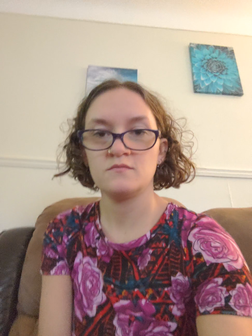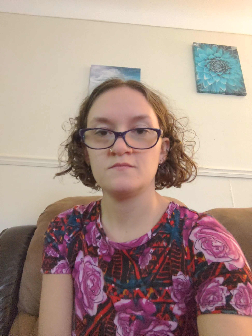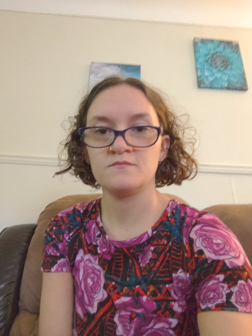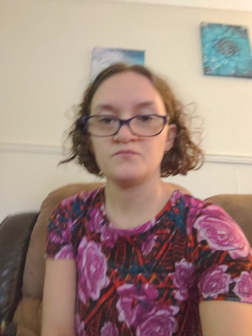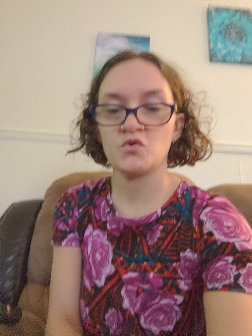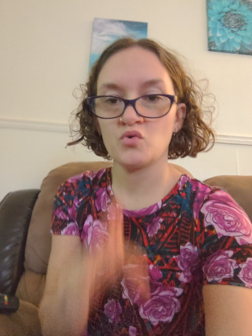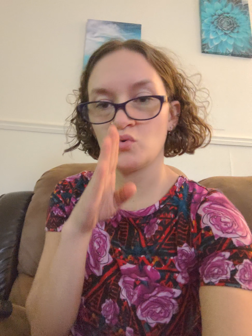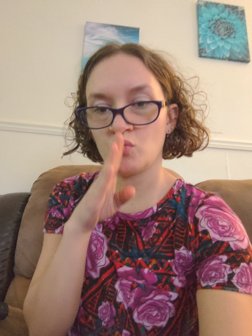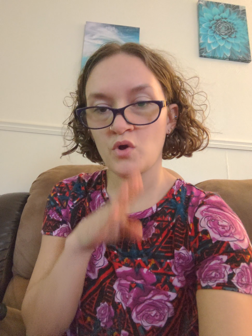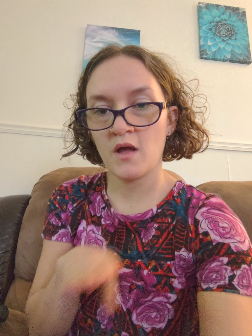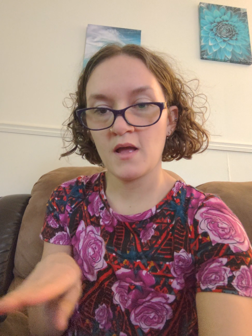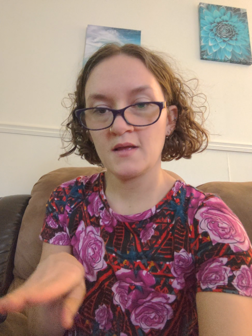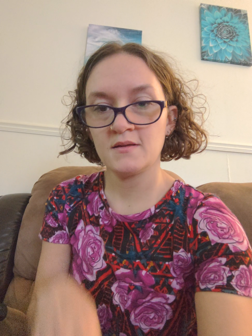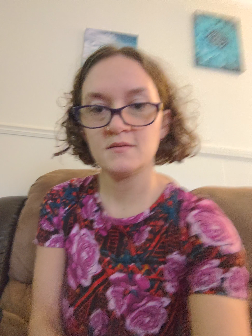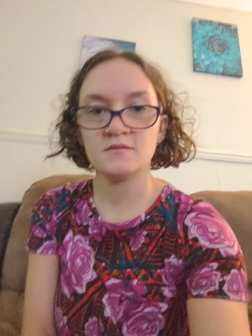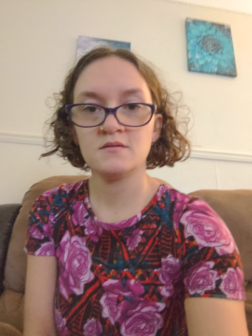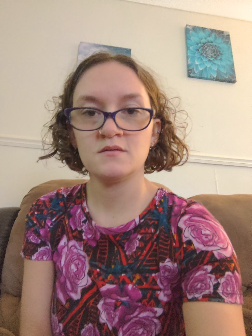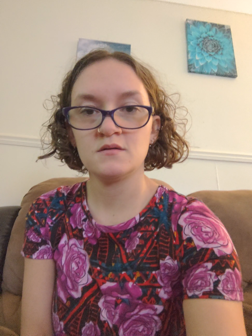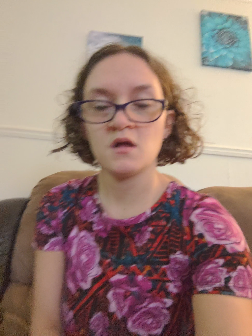quiet